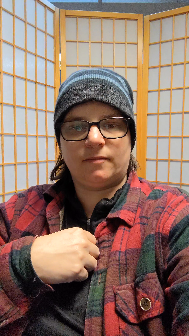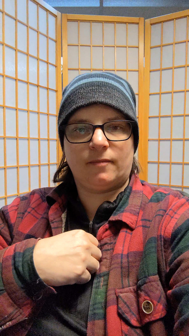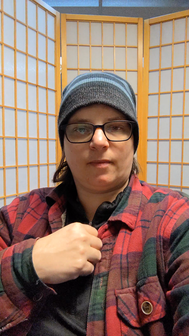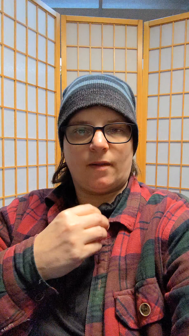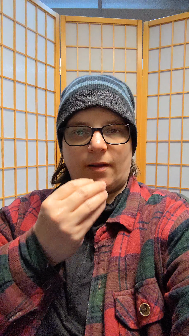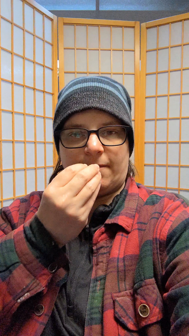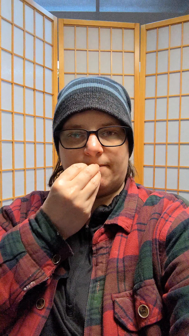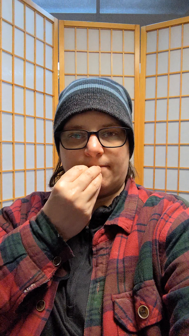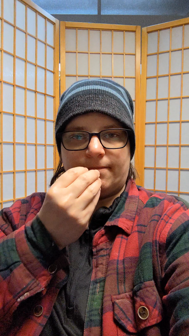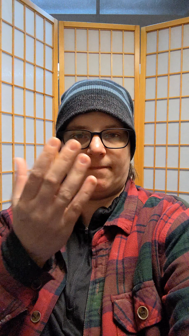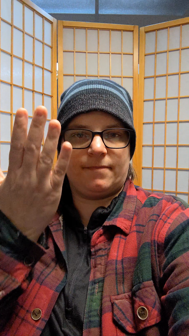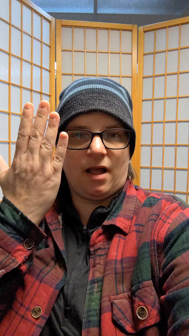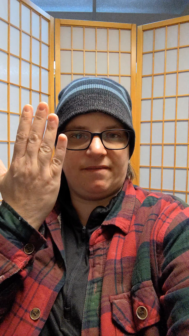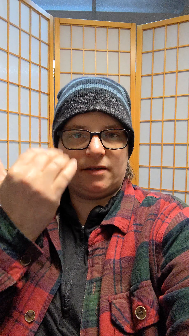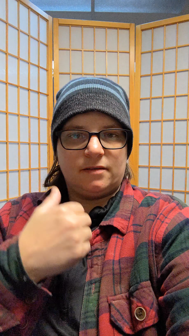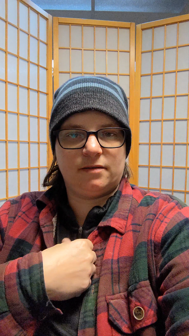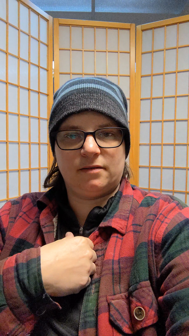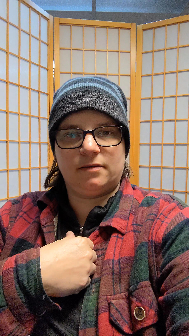breakfast